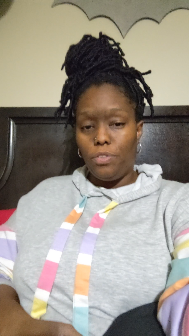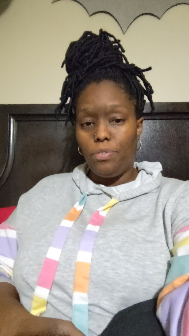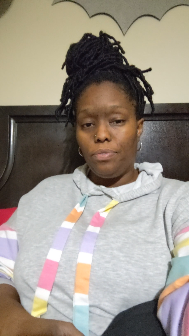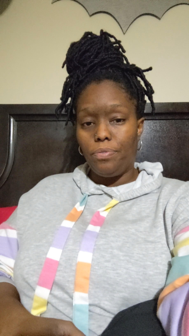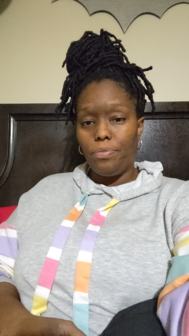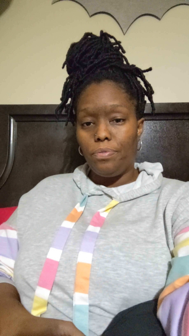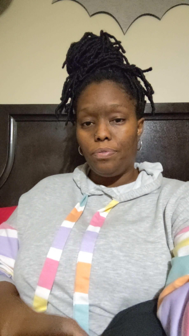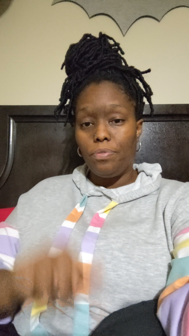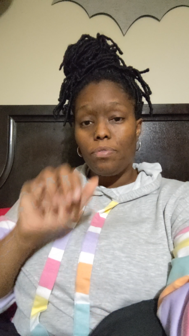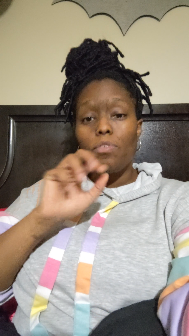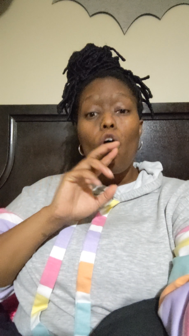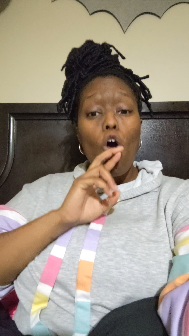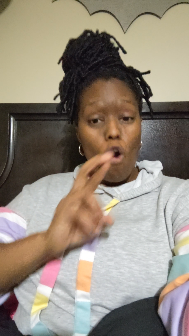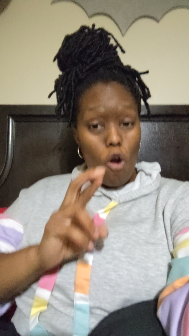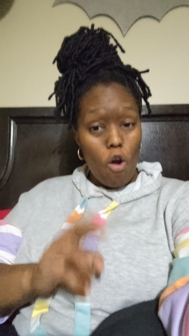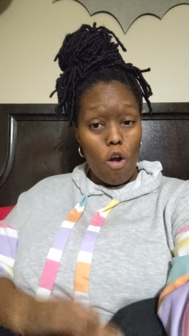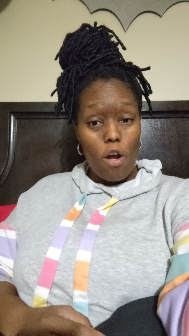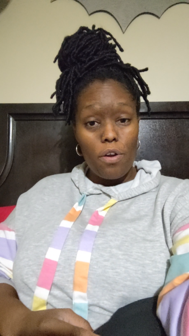are